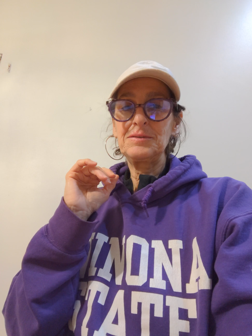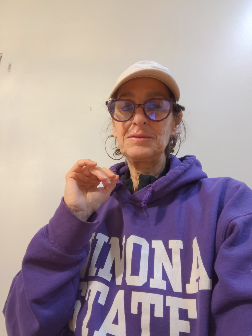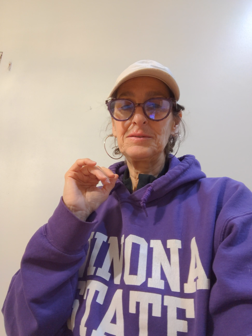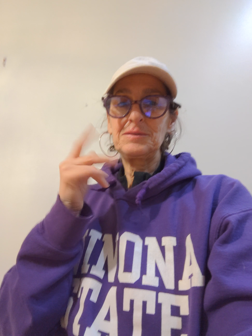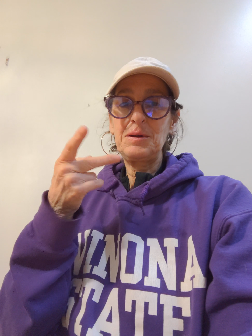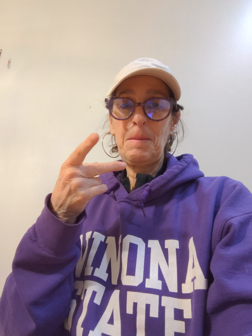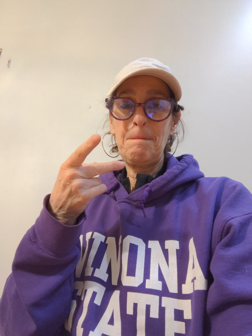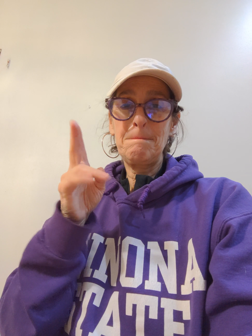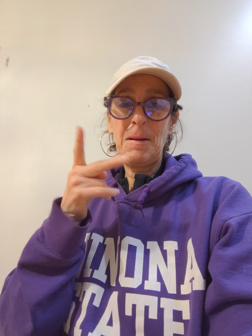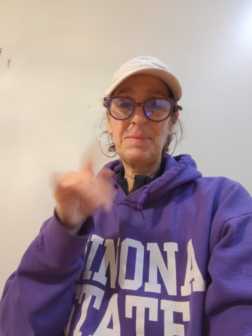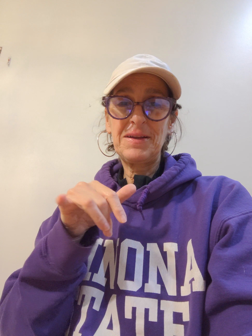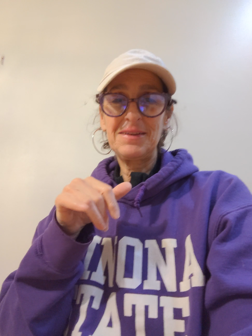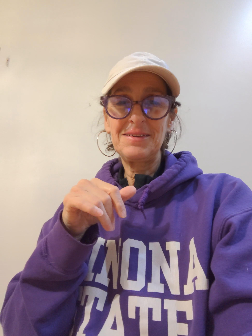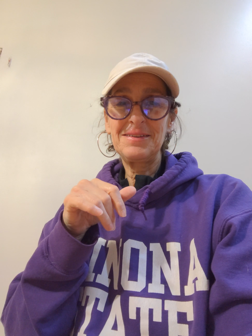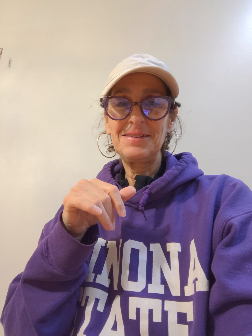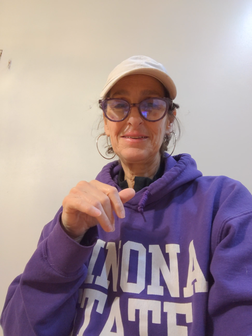puppy